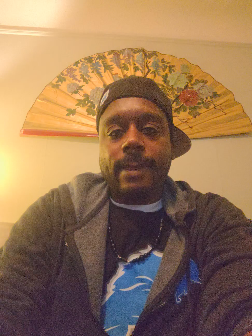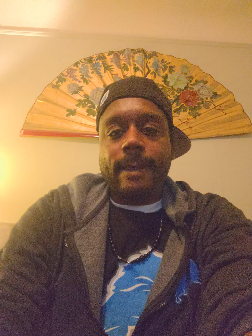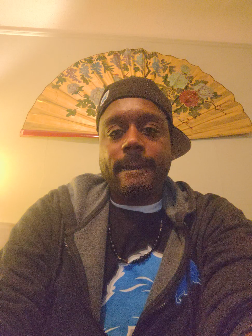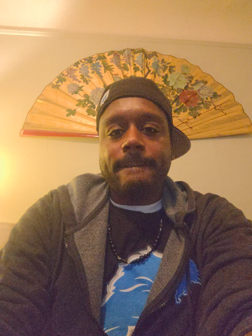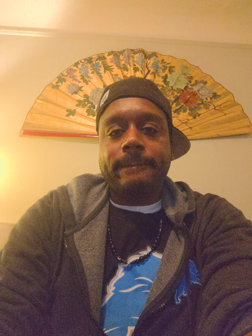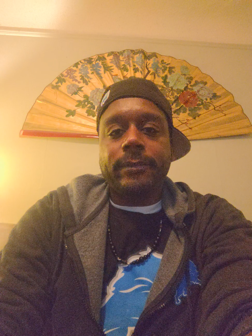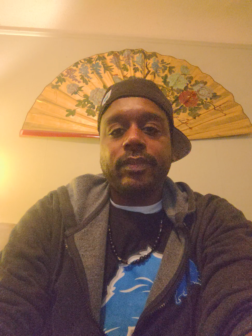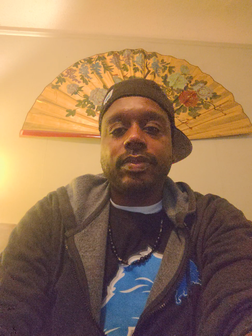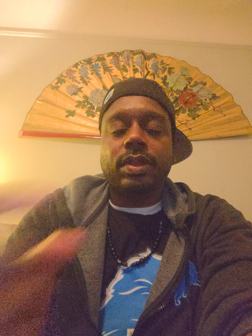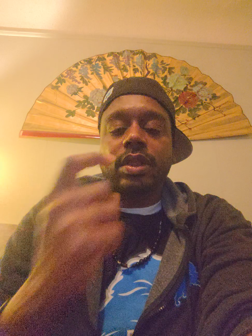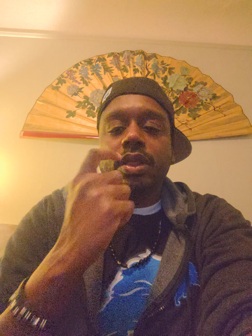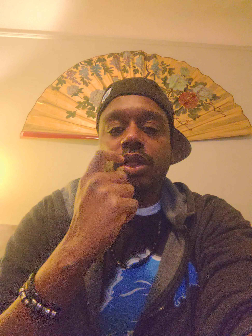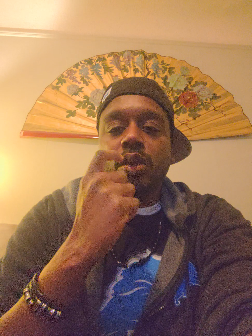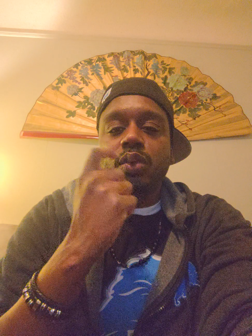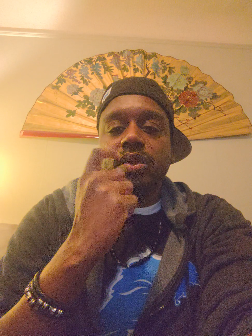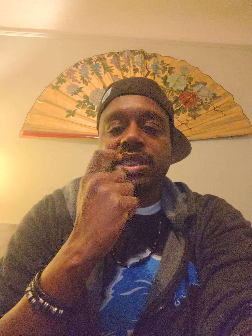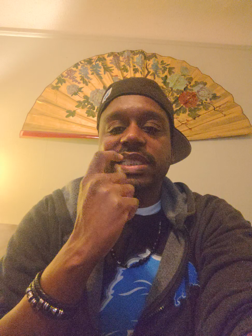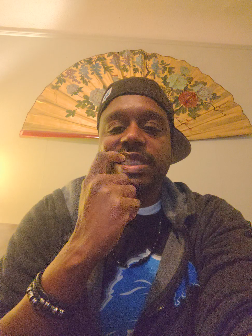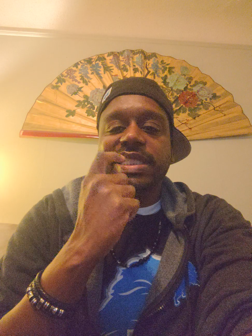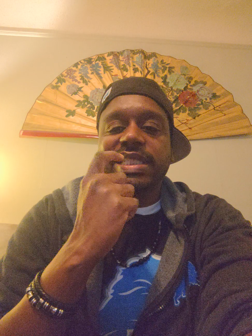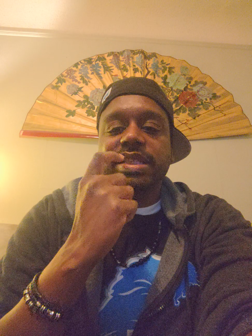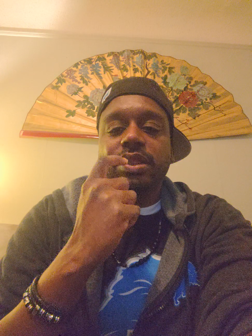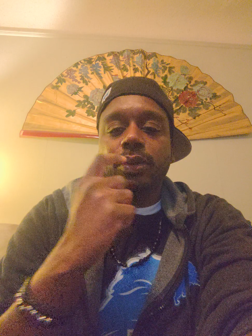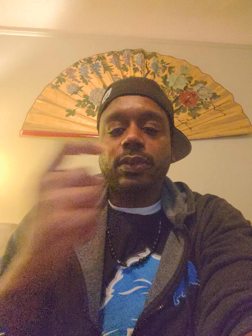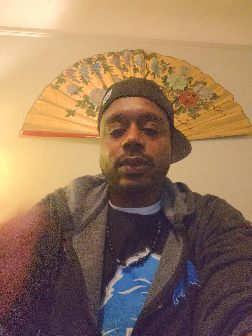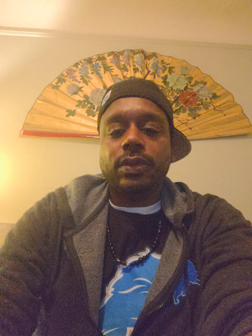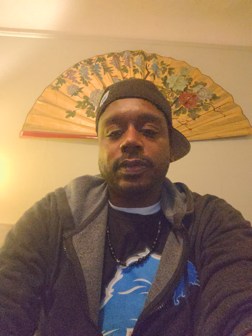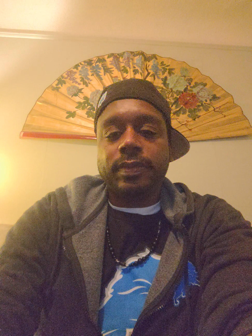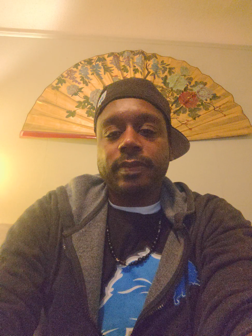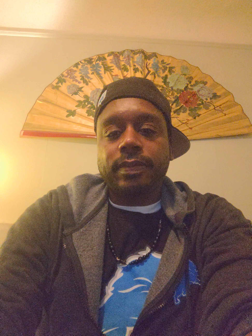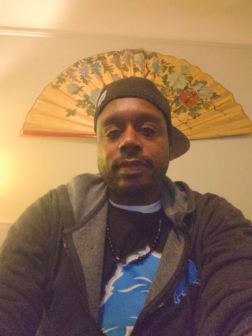tooth